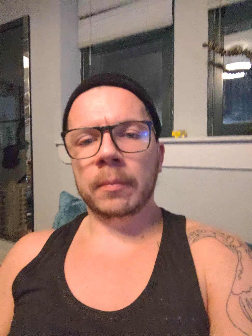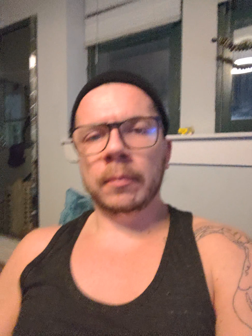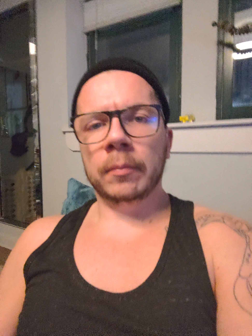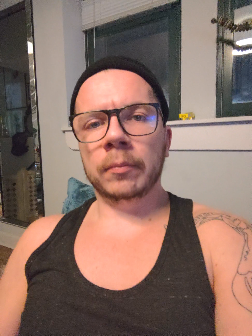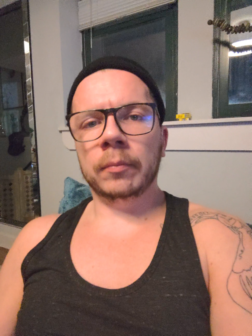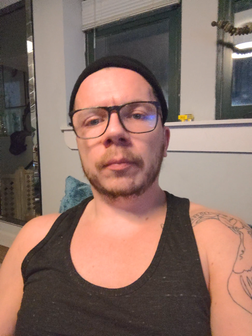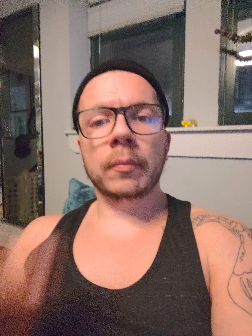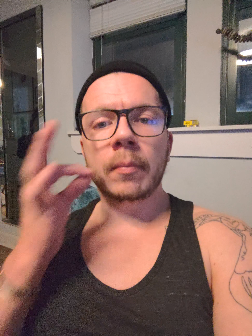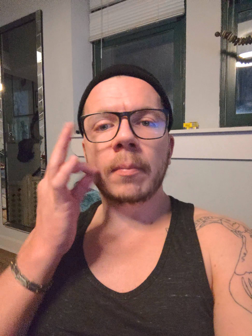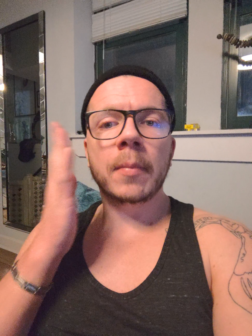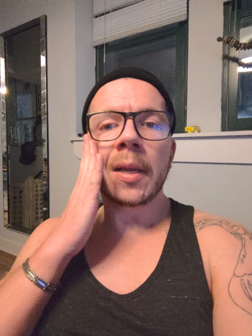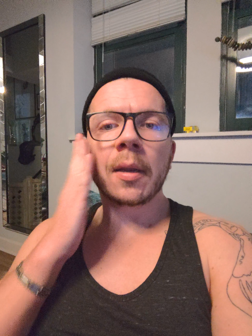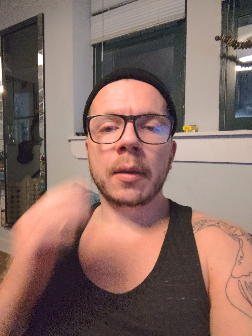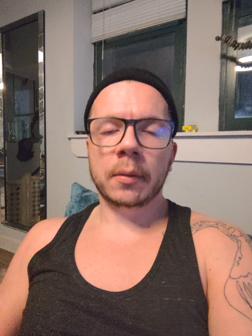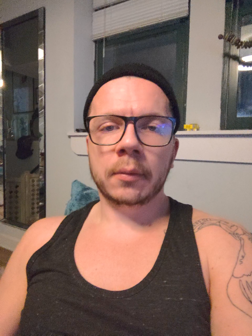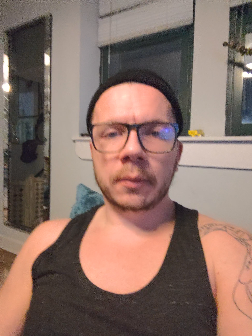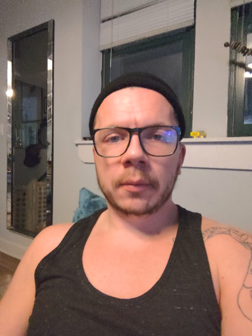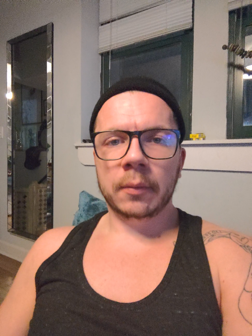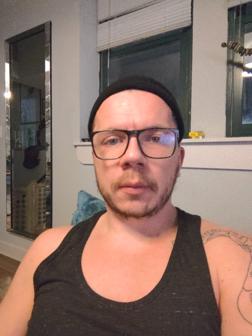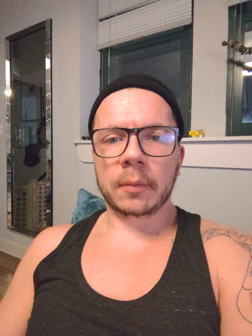bee